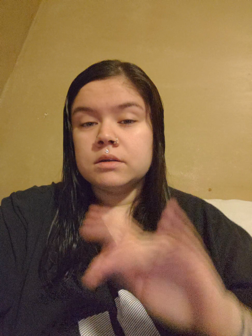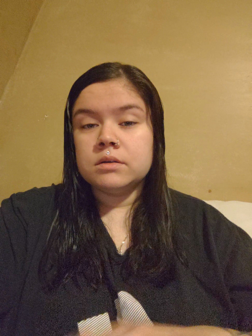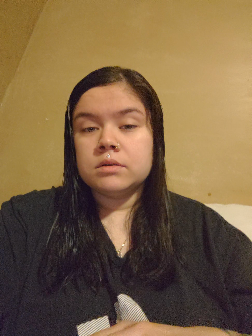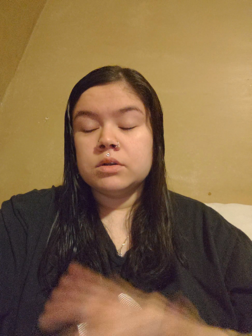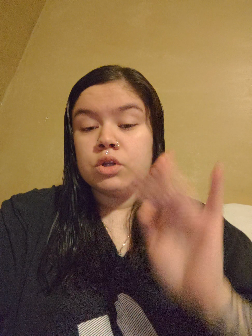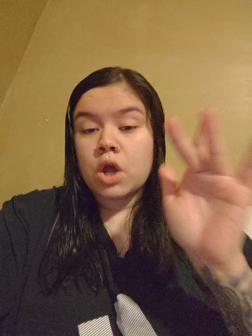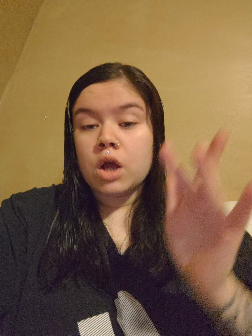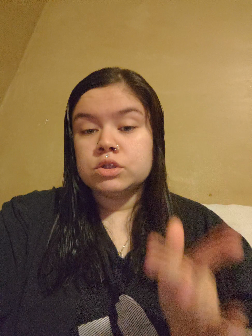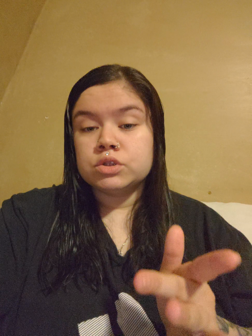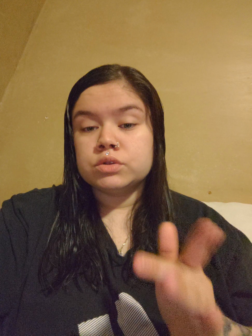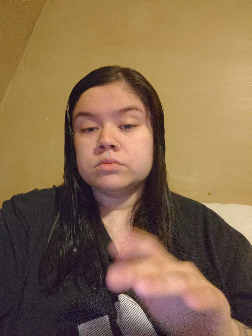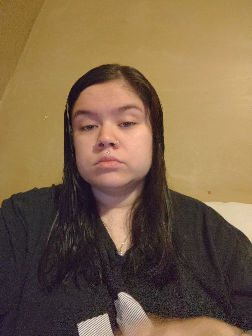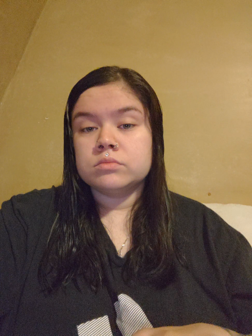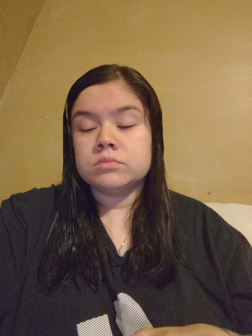touch